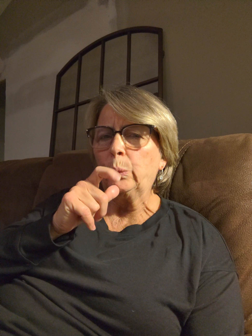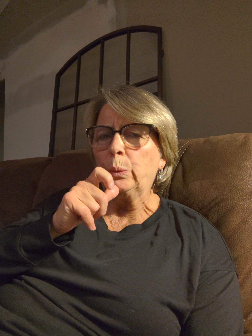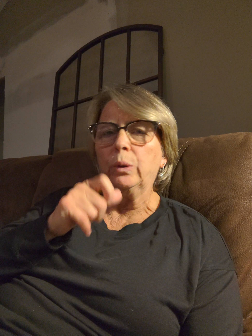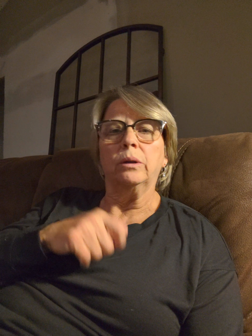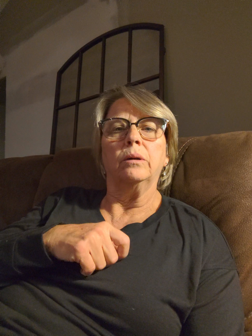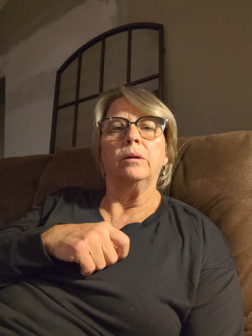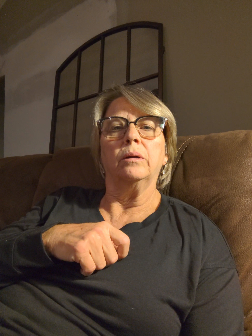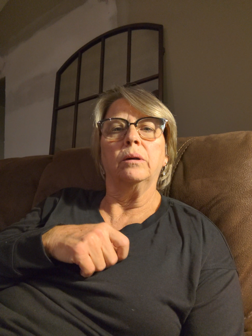who